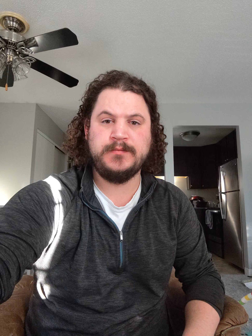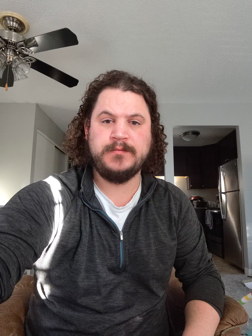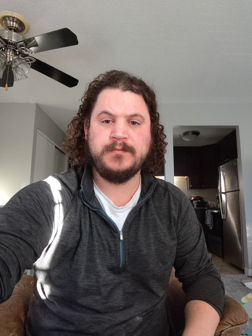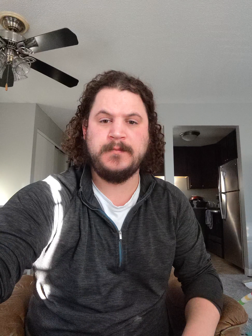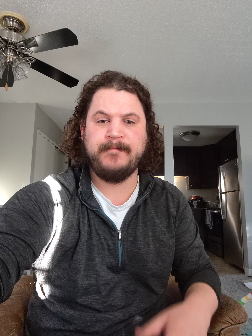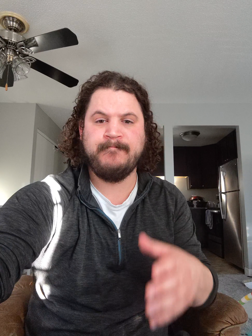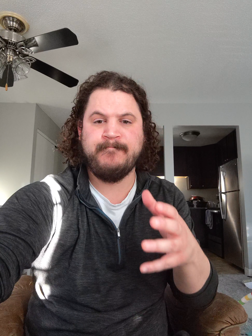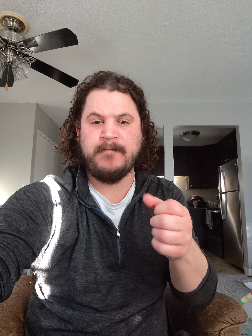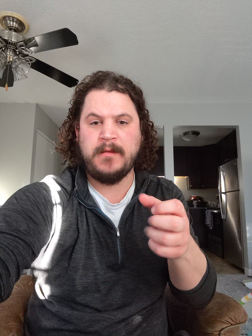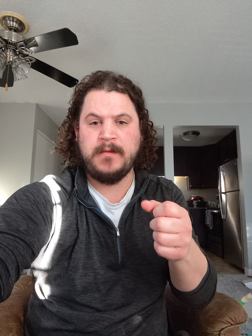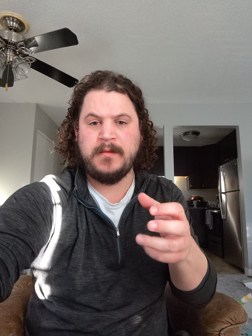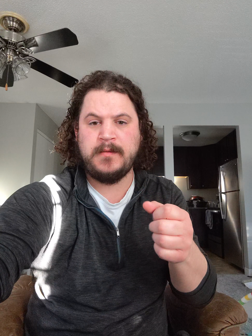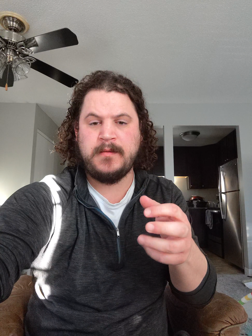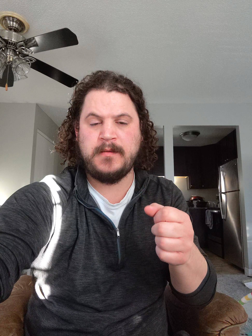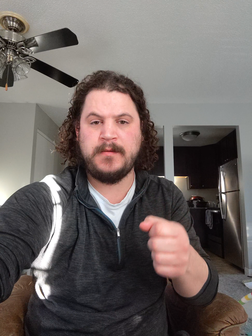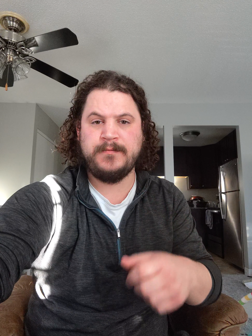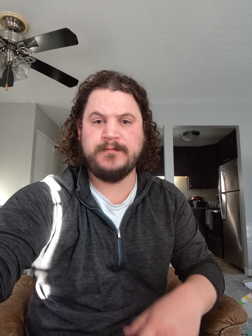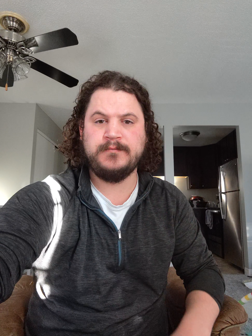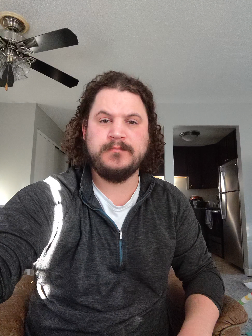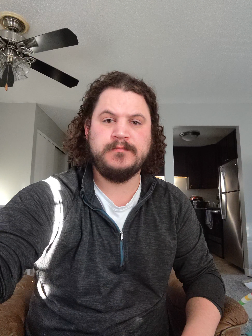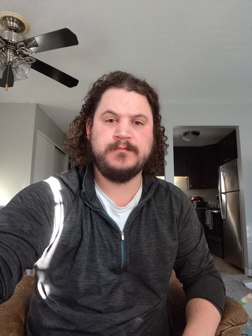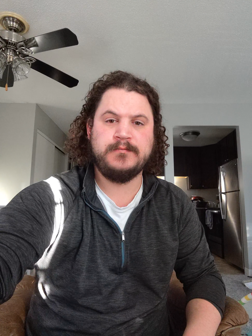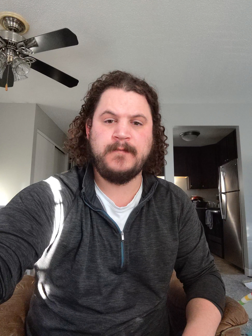milk